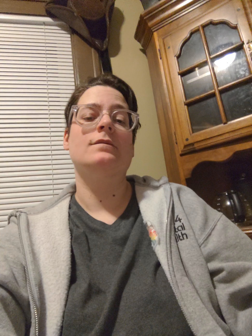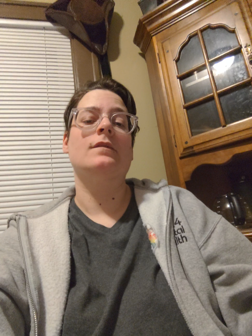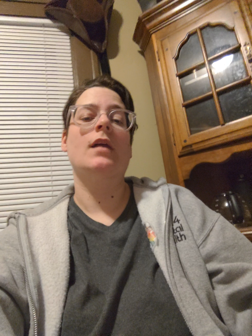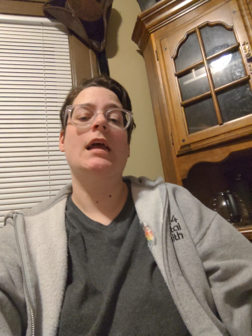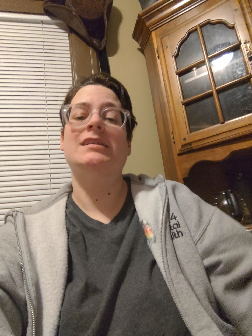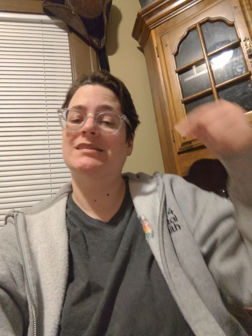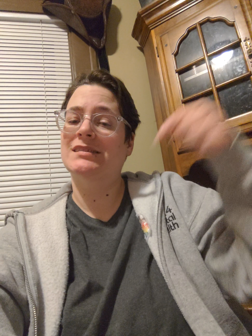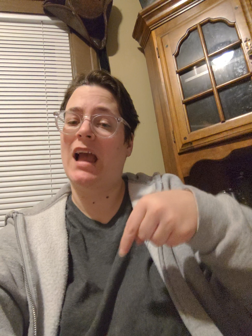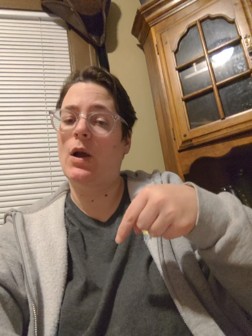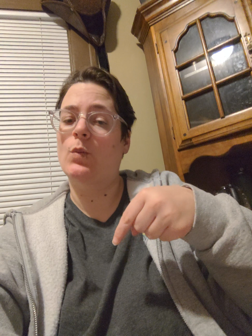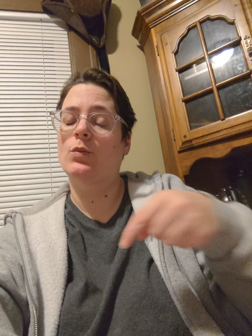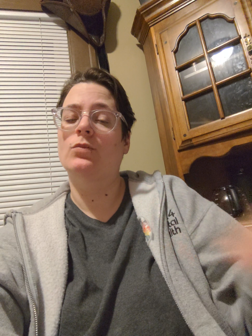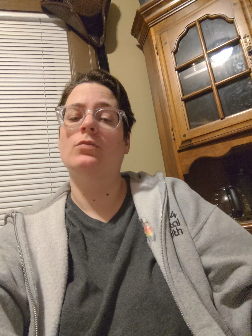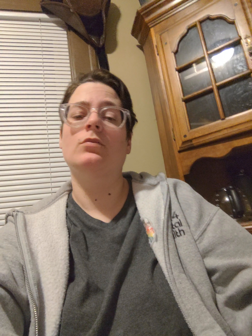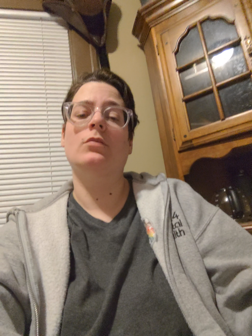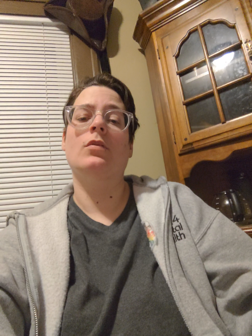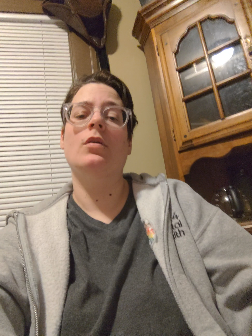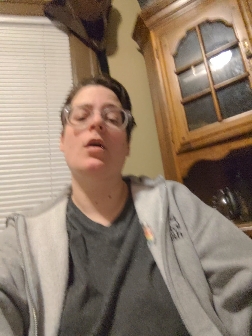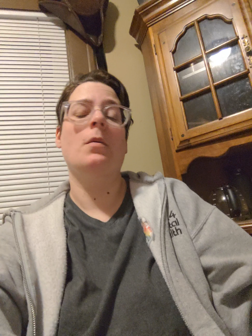down